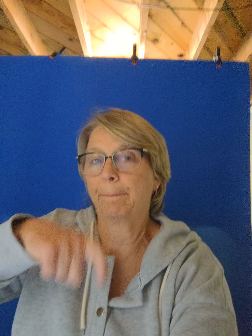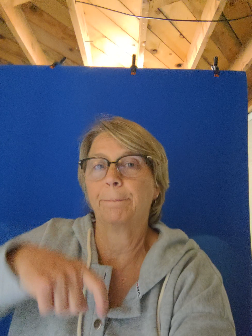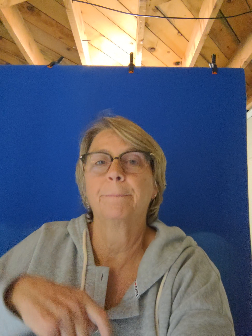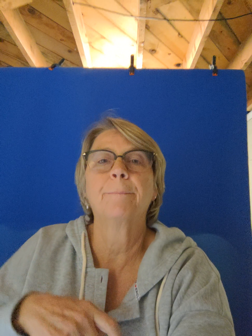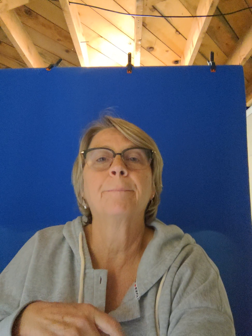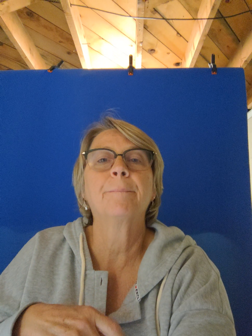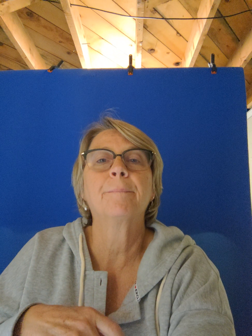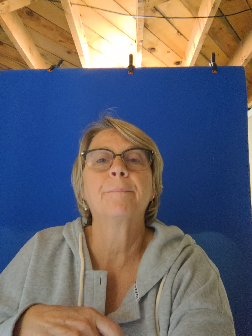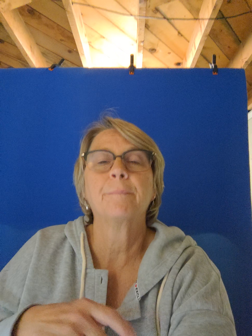time